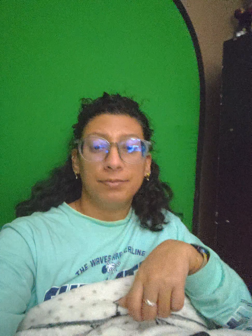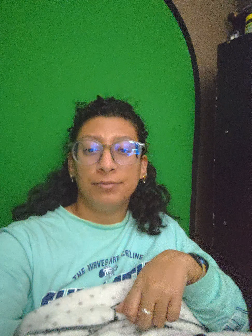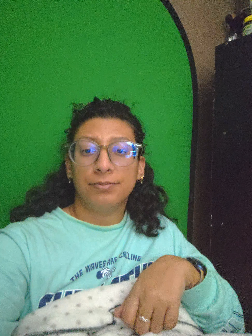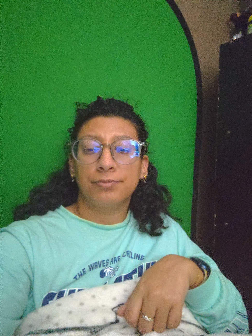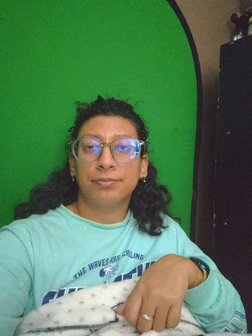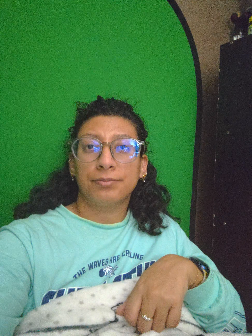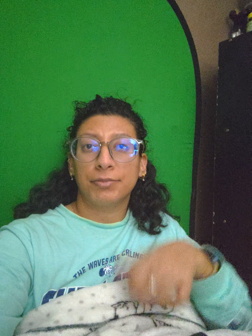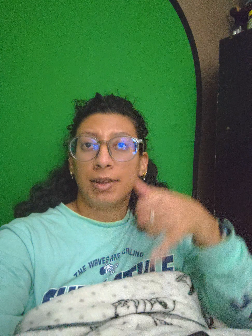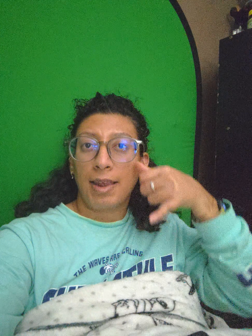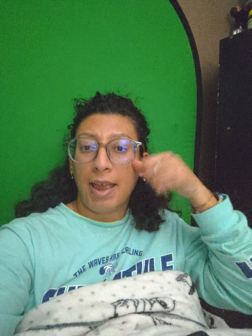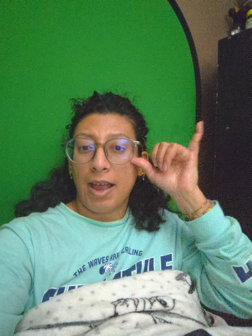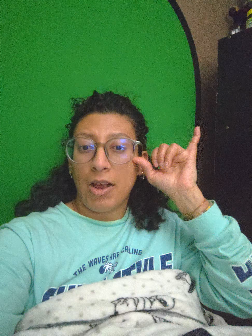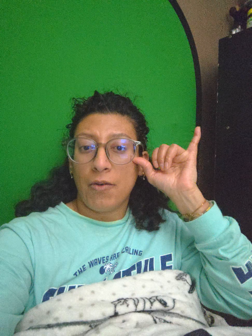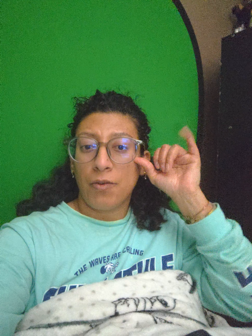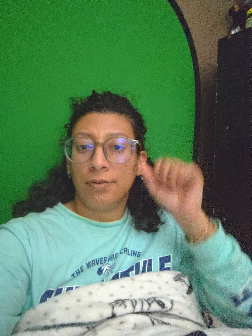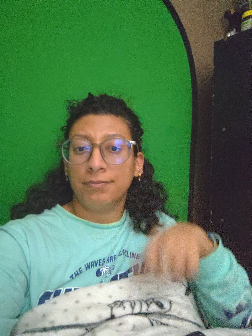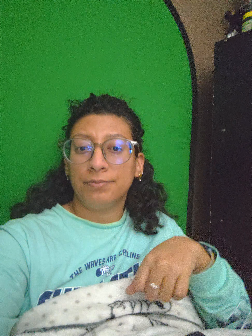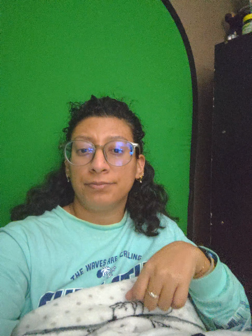cow